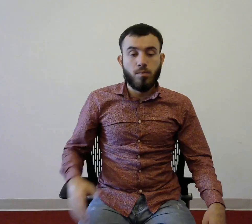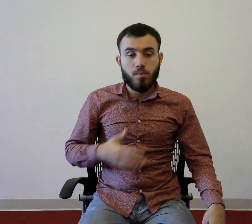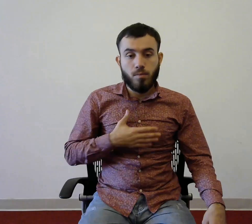mən